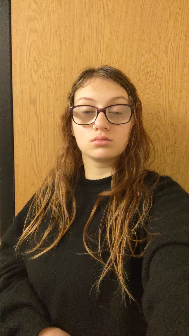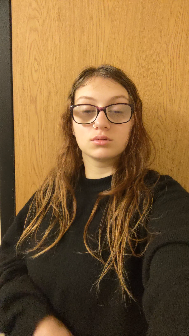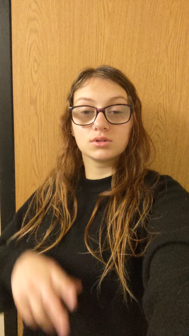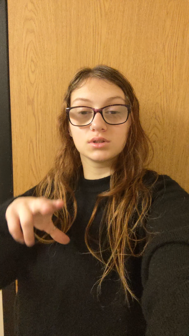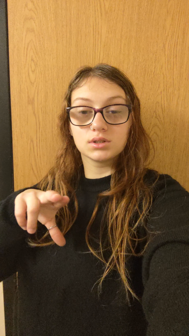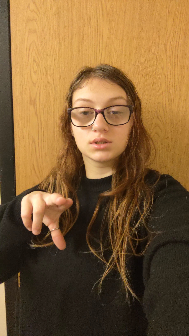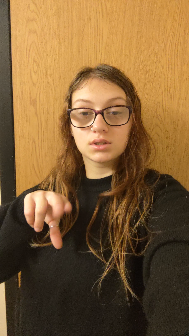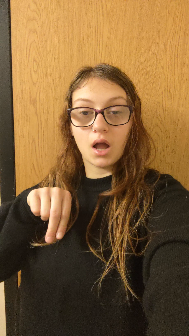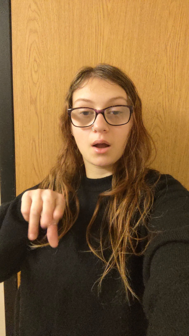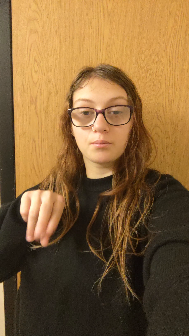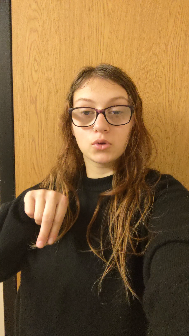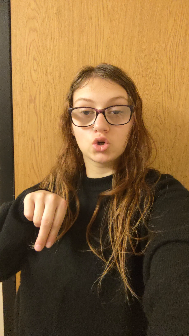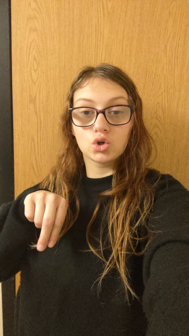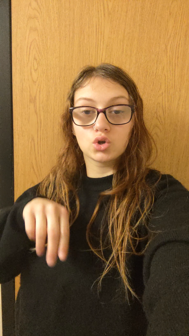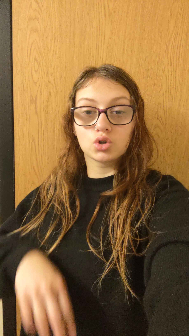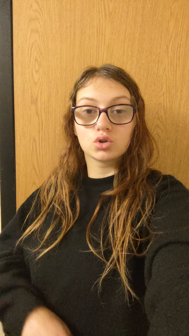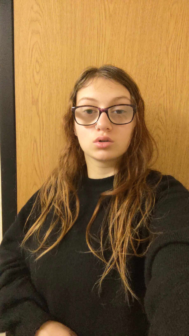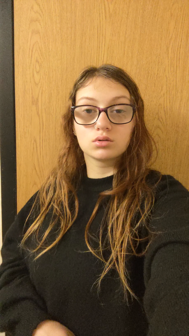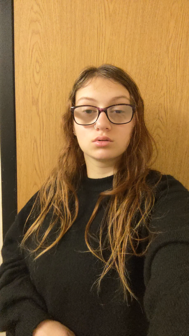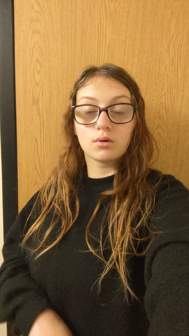diaper